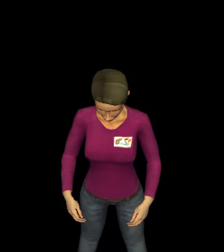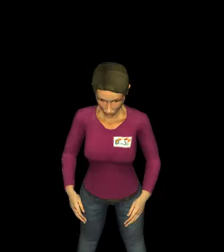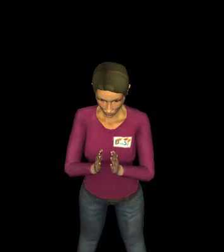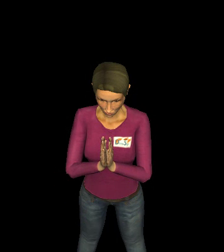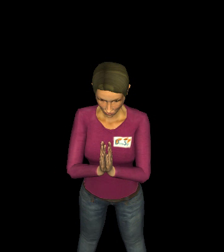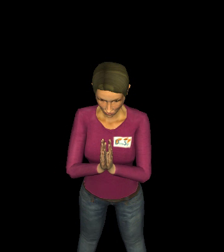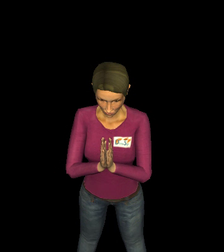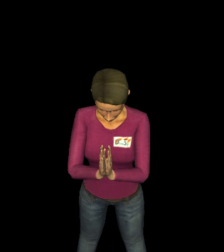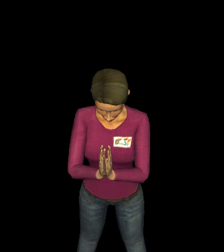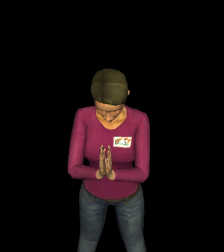يتوسل